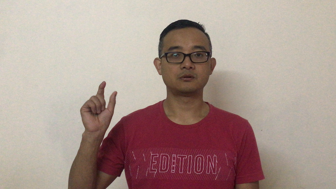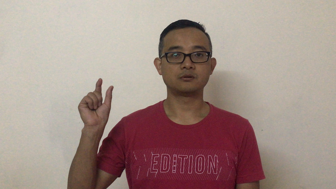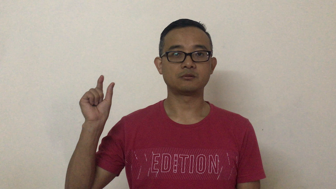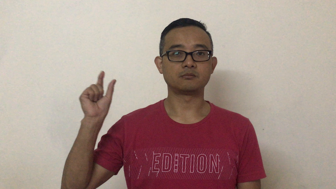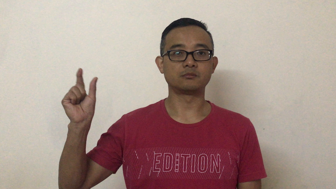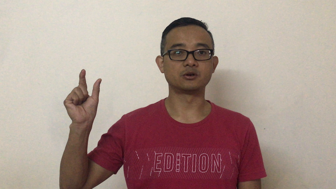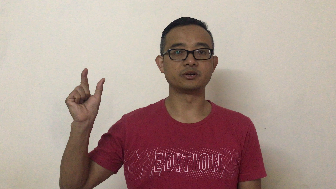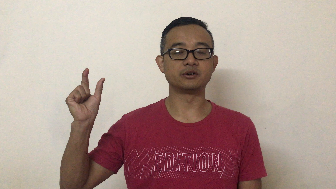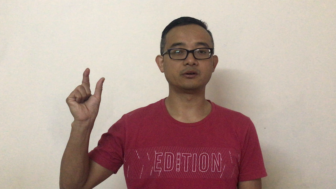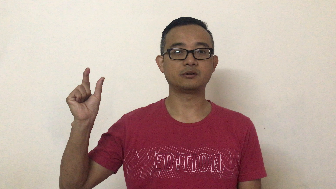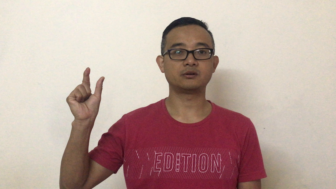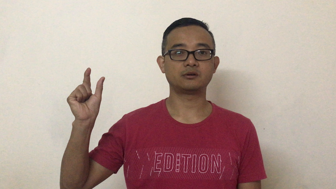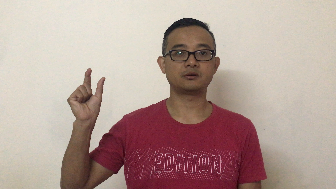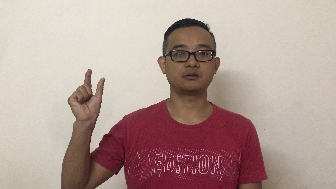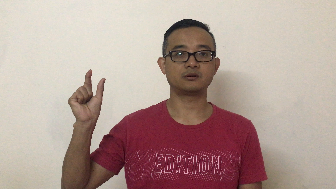ण